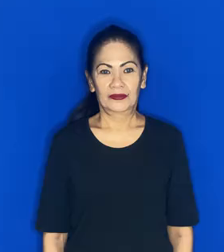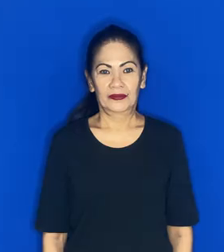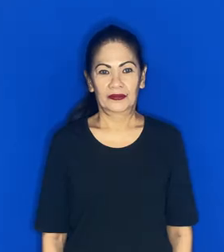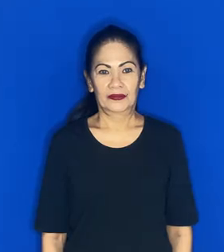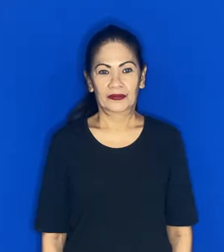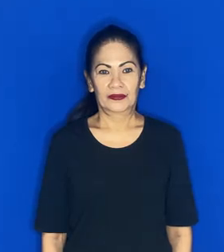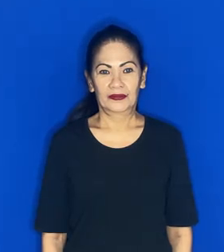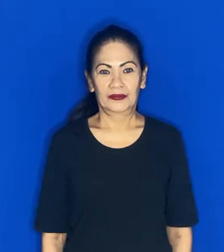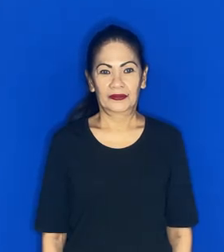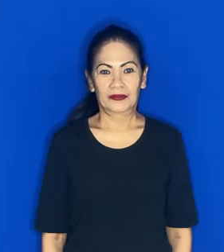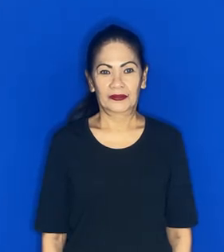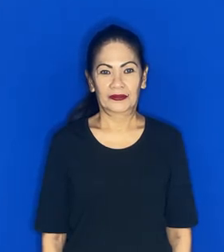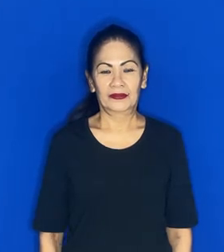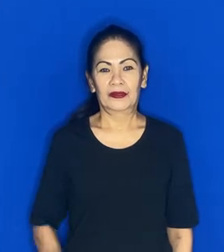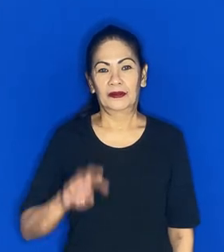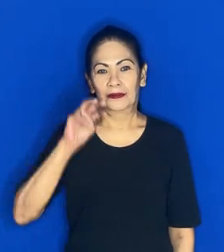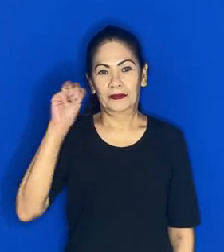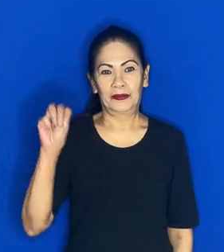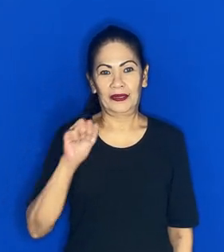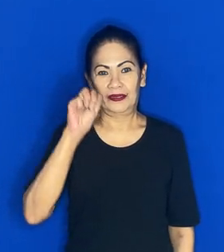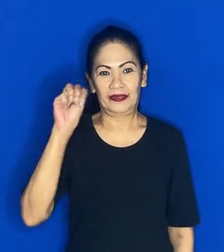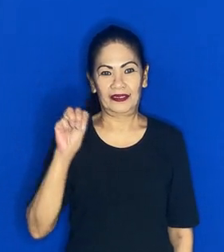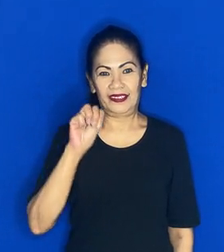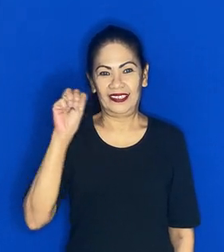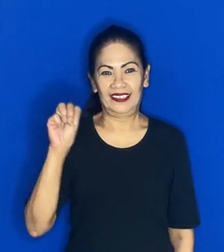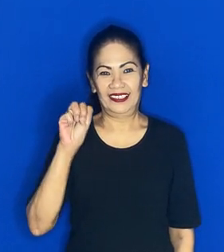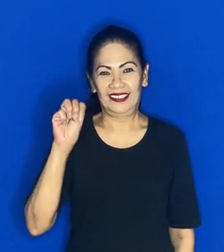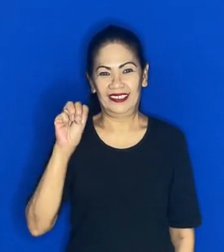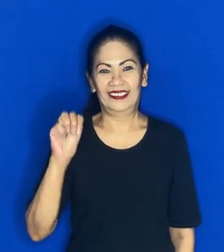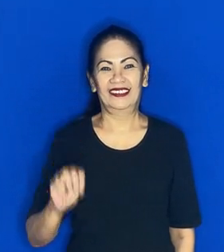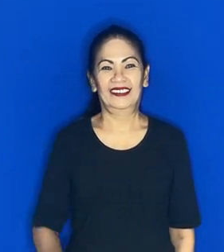monday